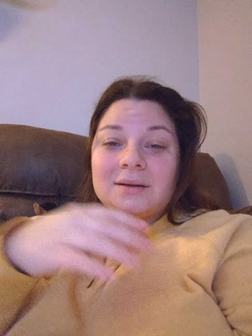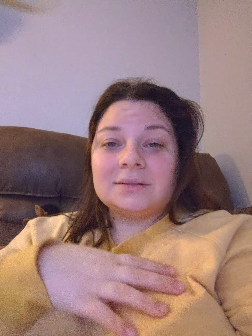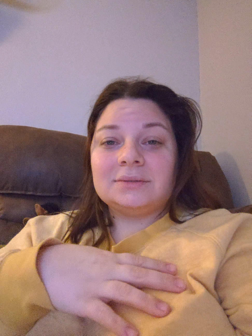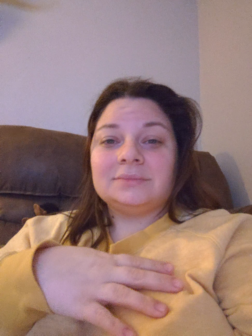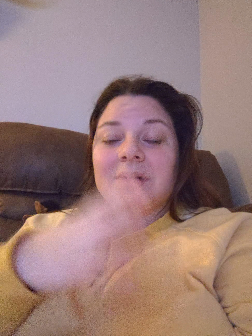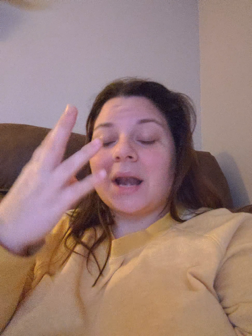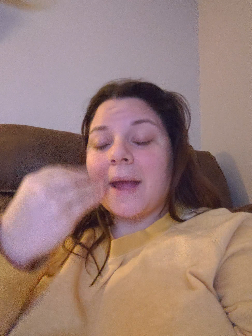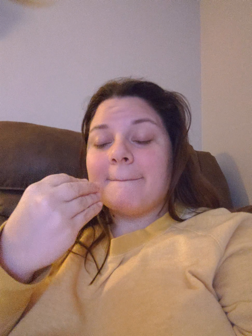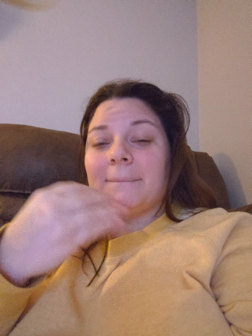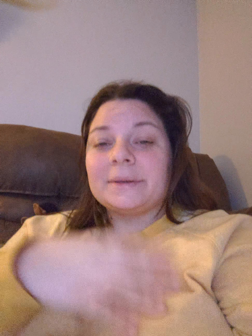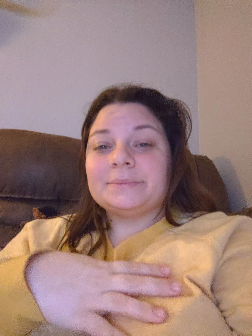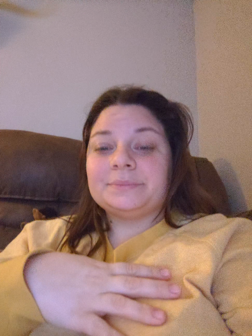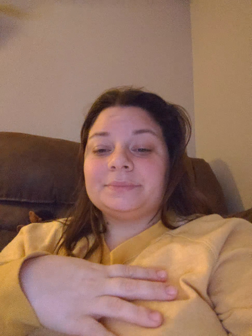nap